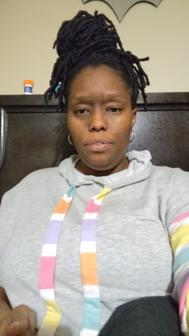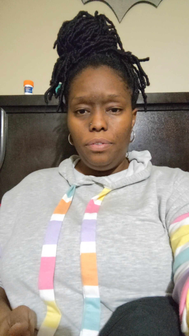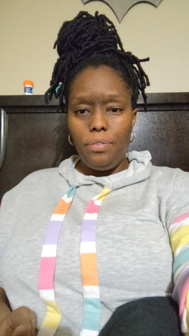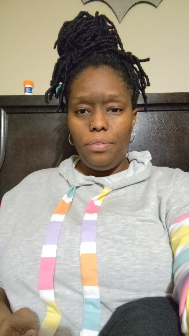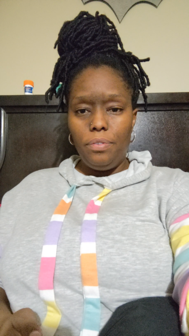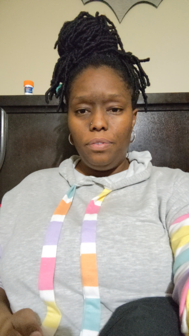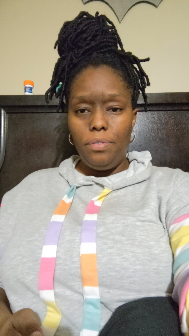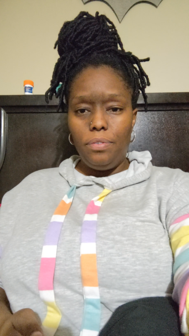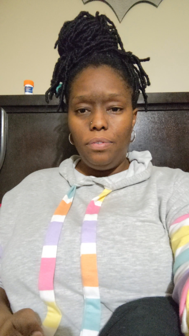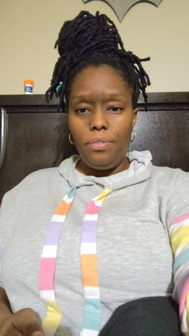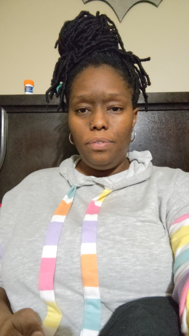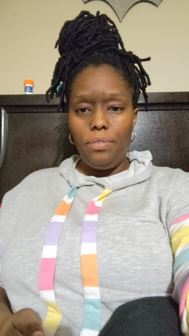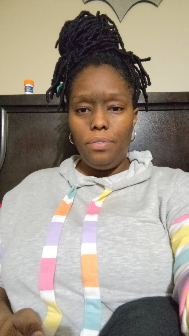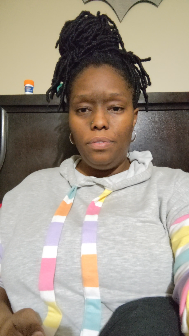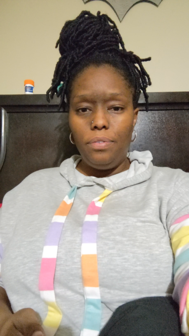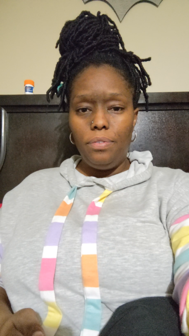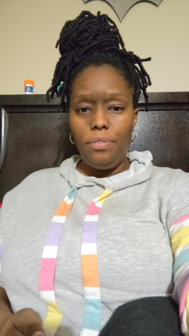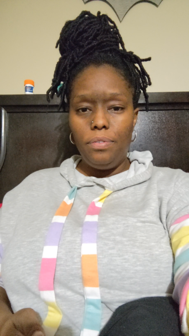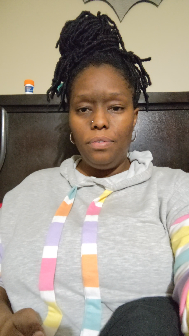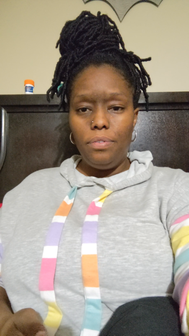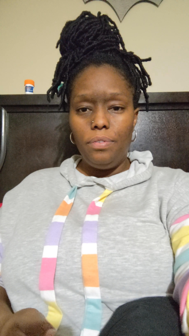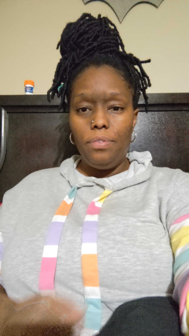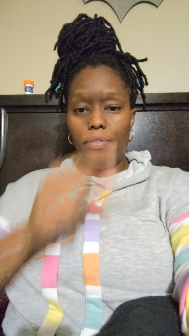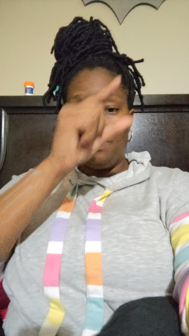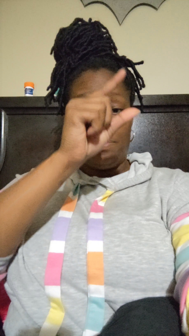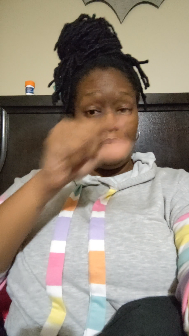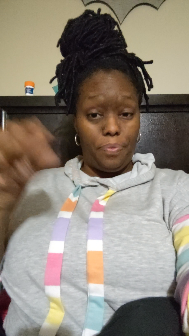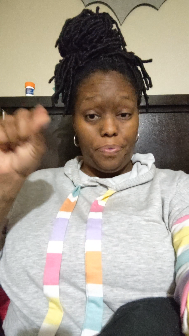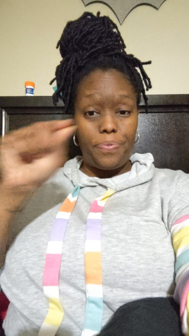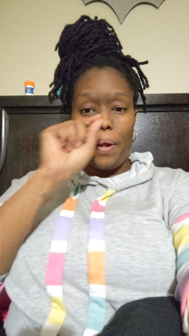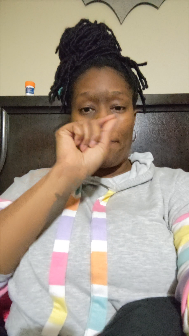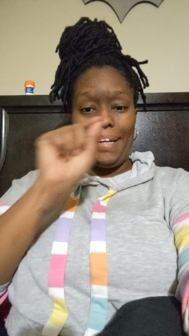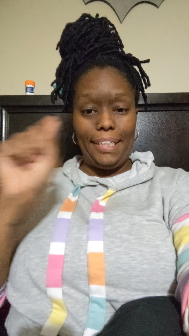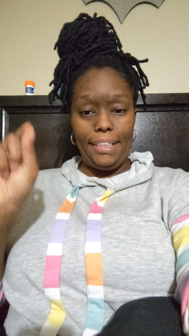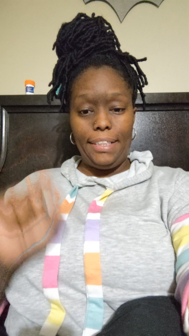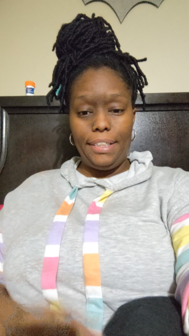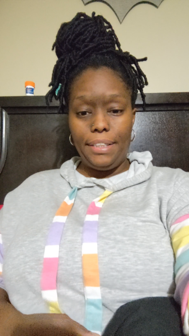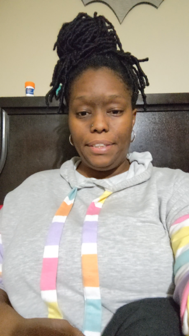peas